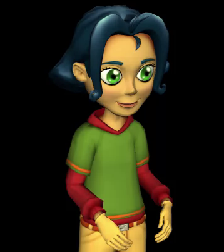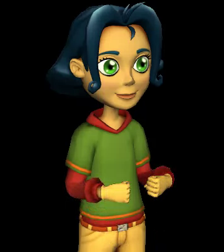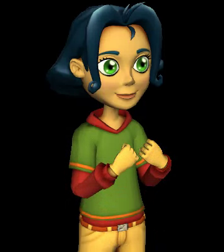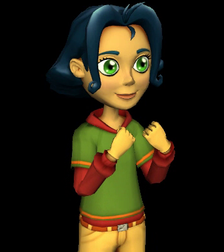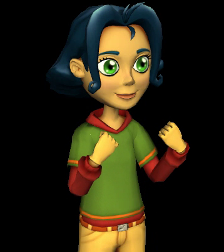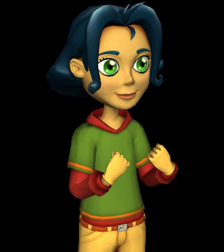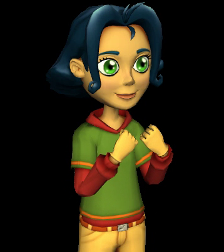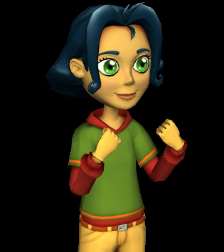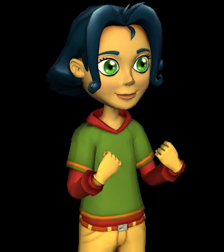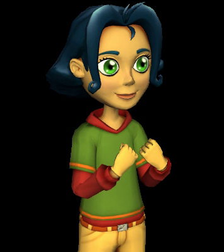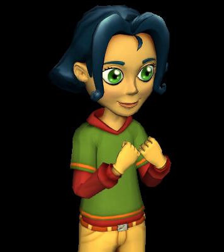إجراء